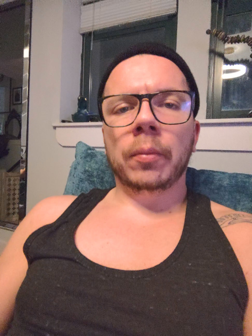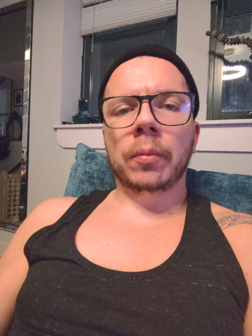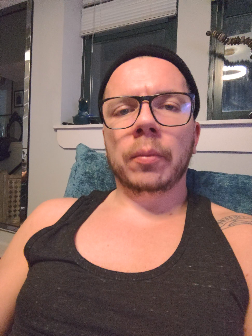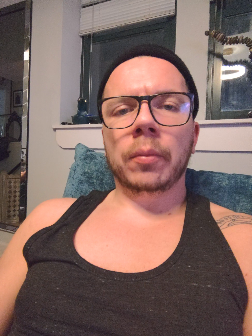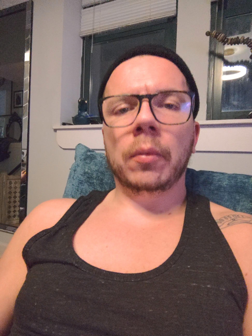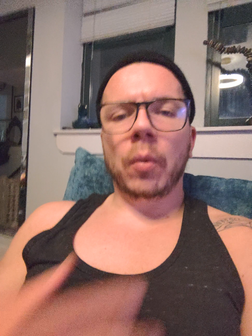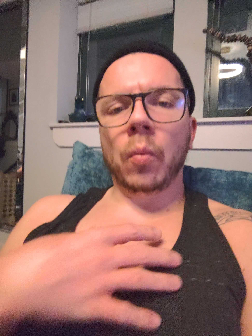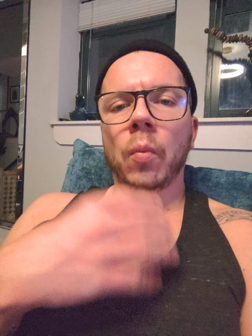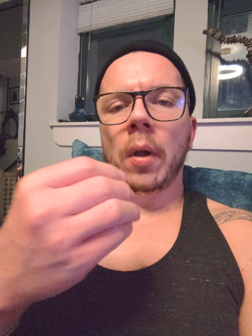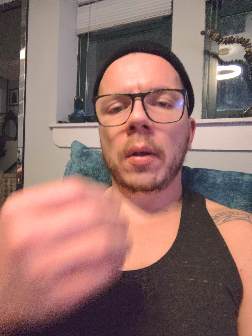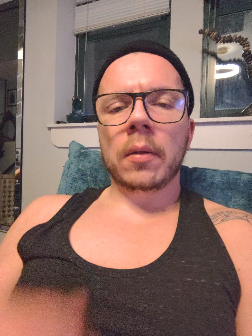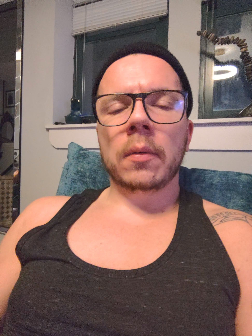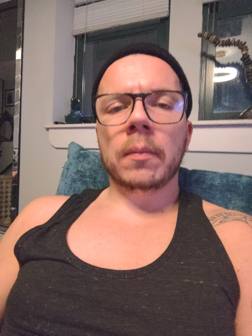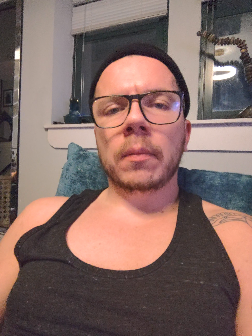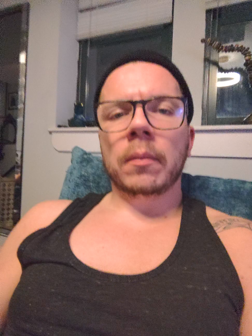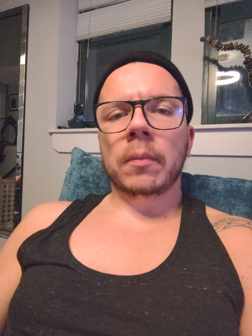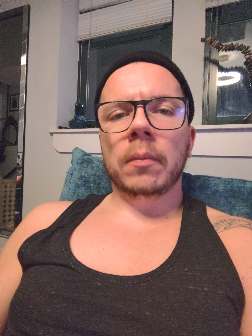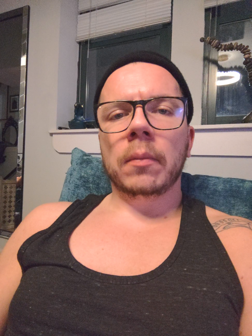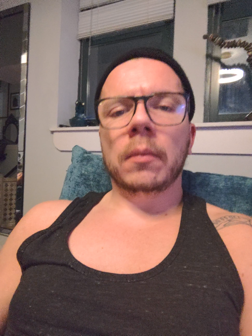white